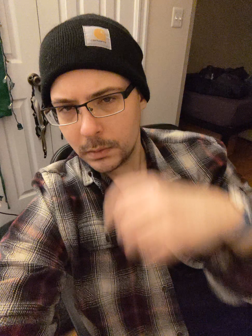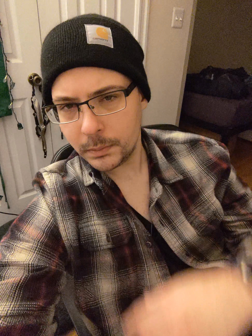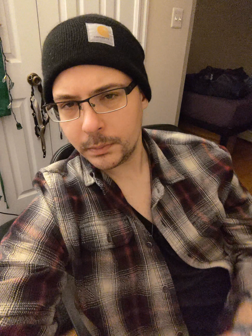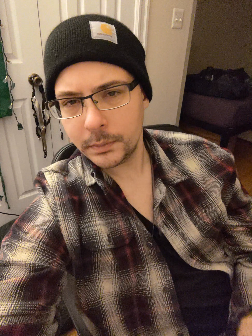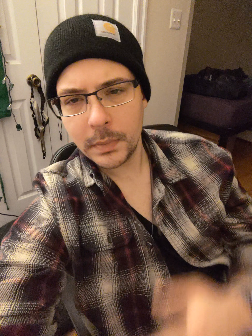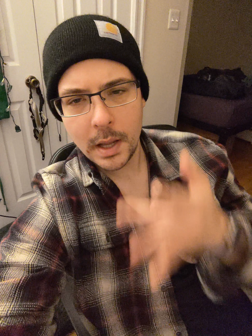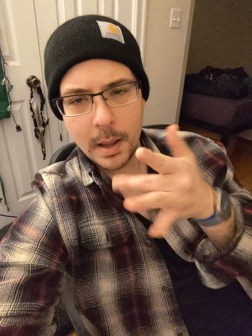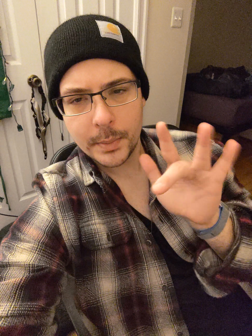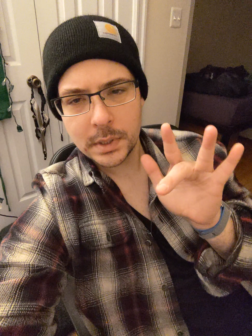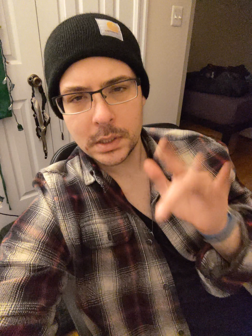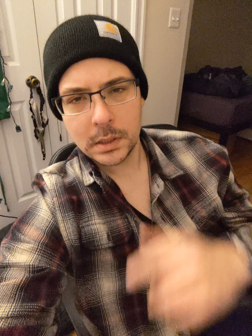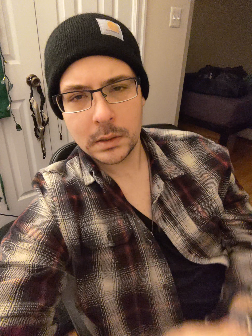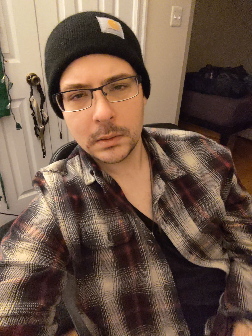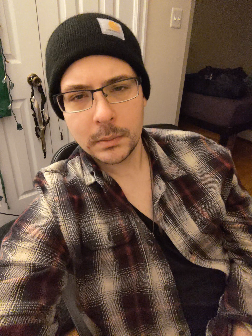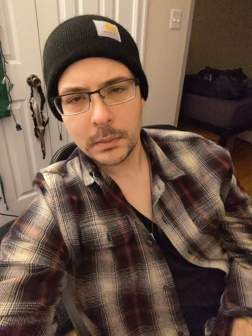empty